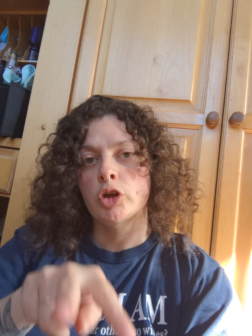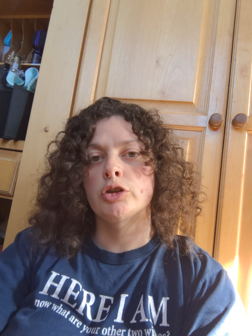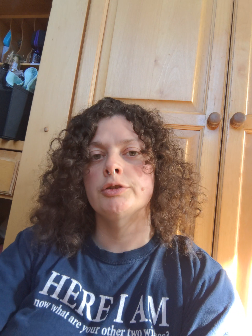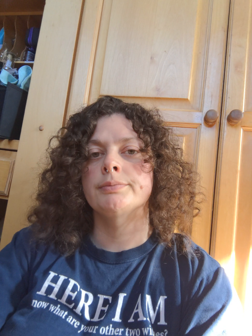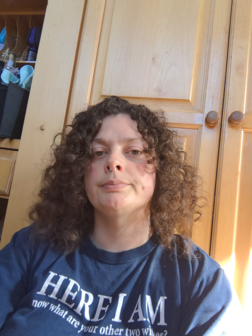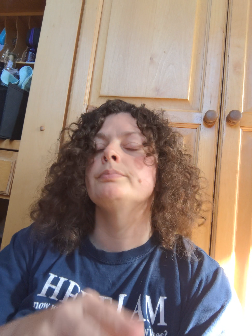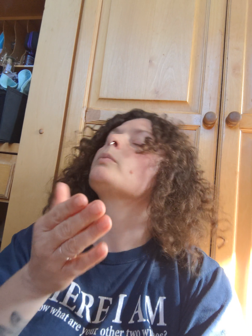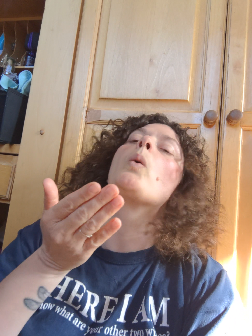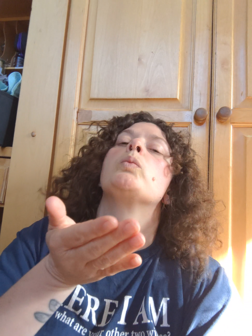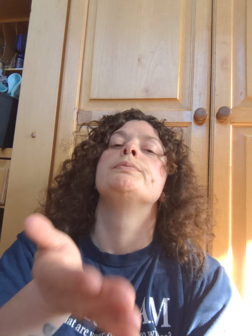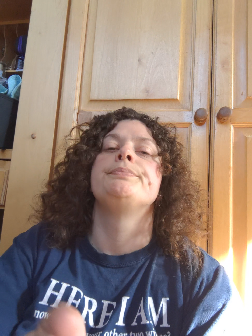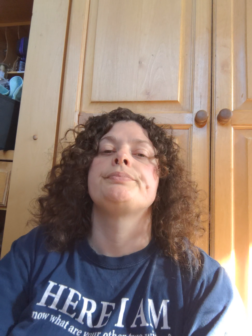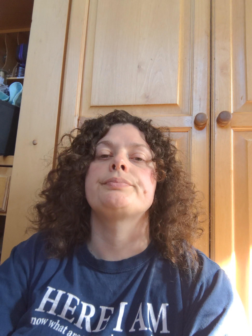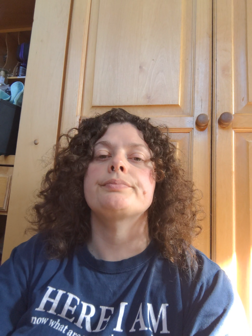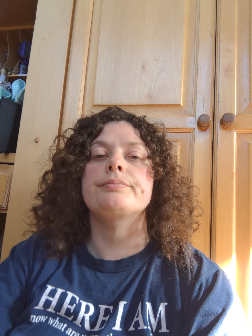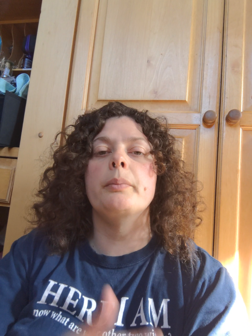boat